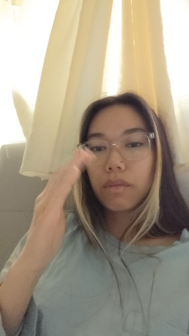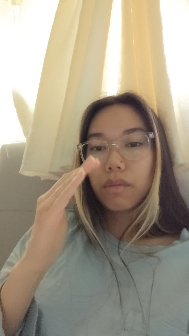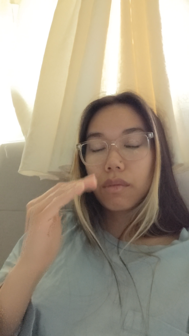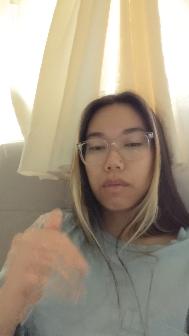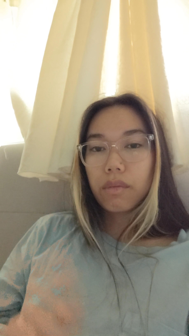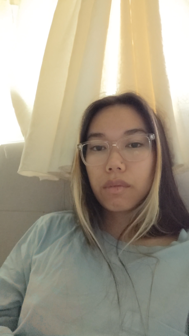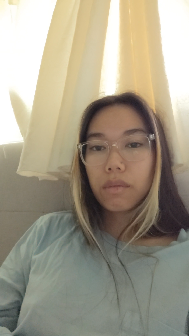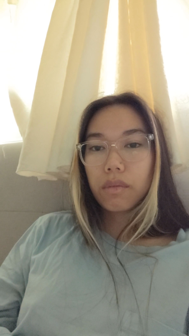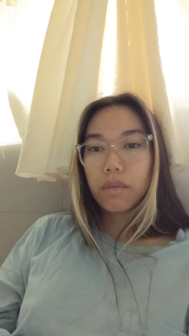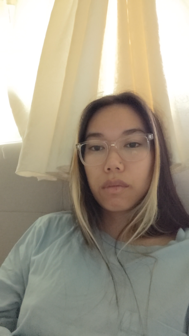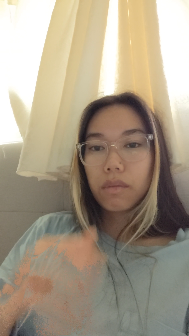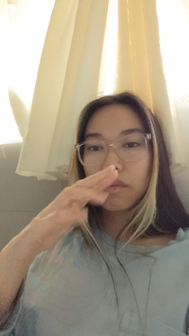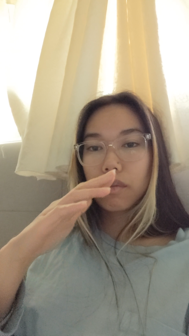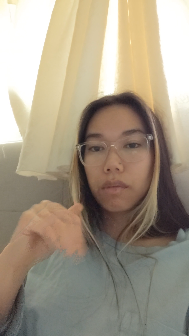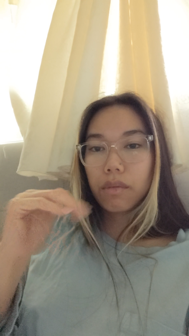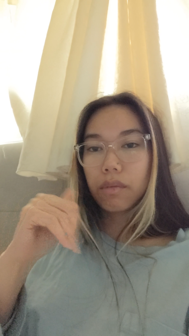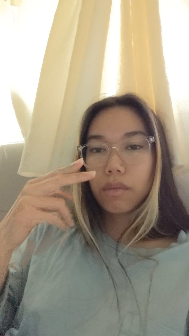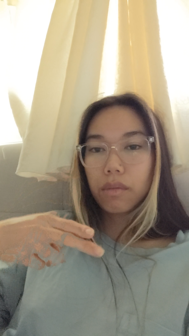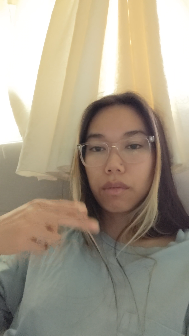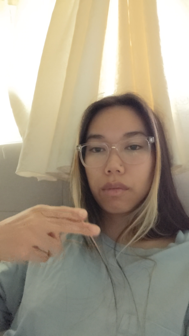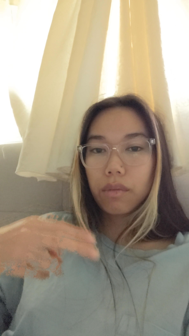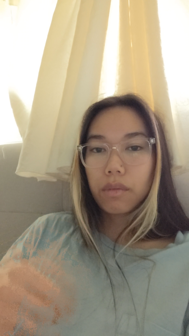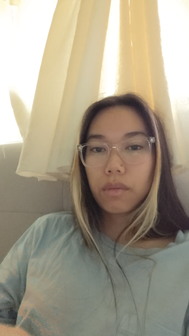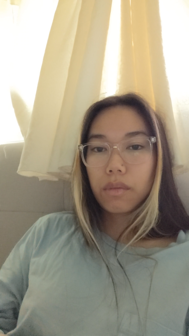pet's name